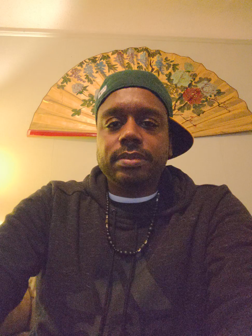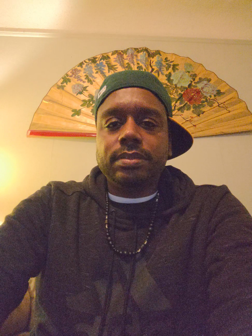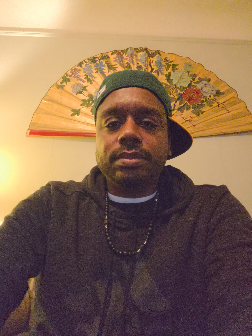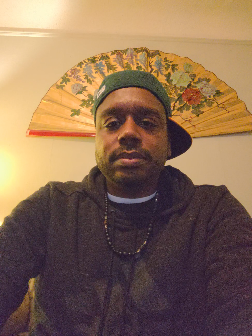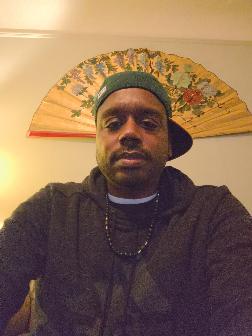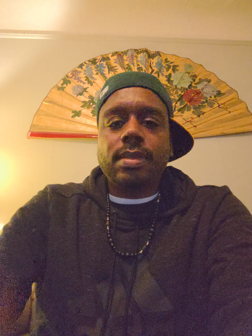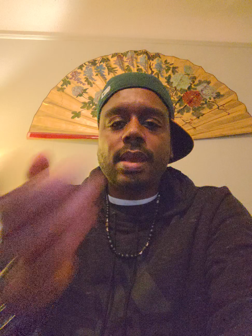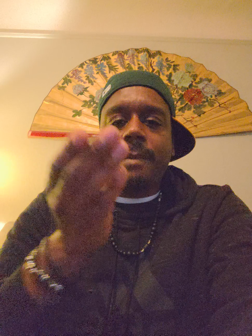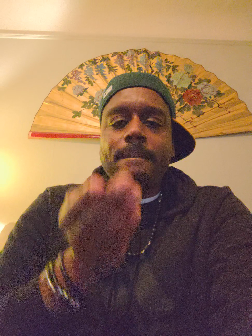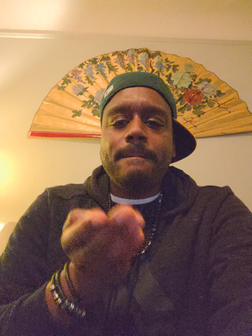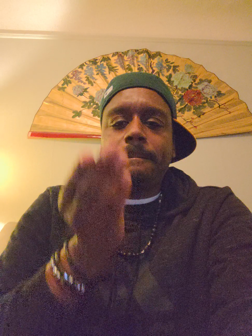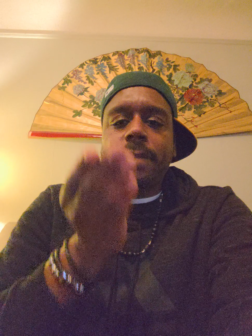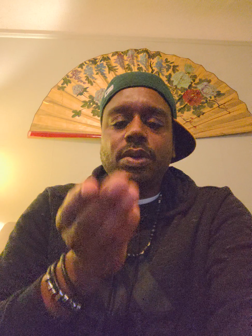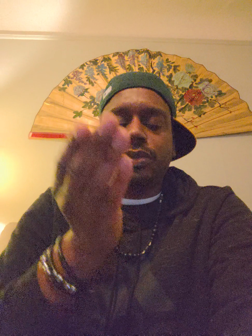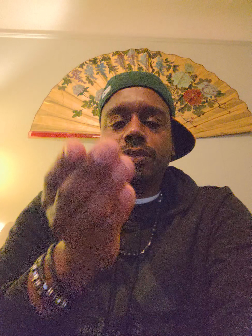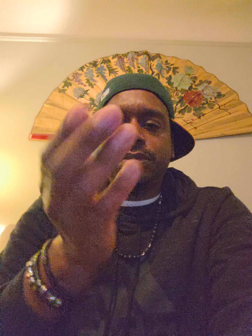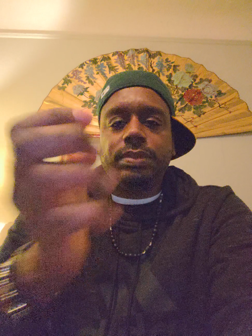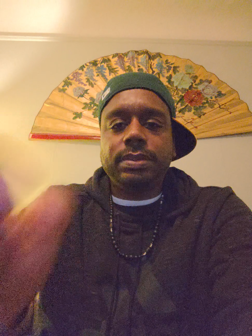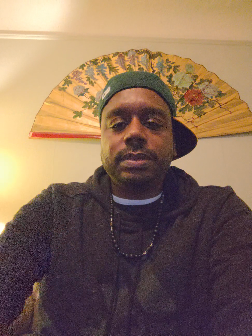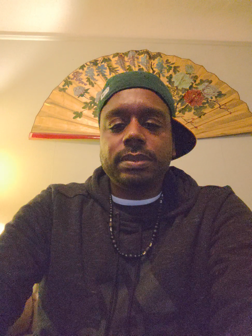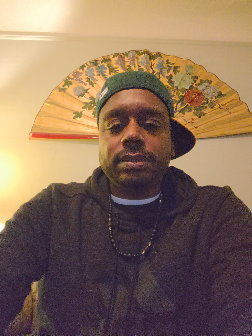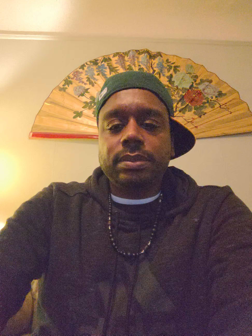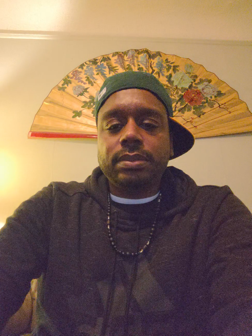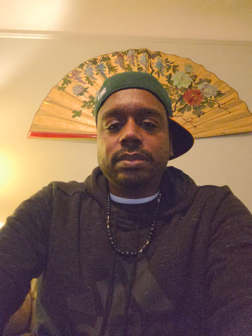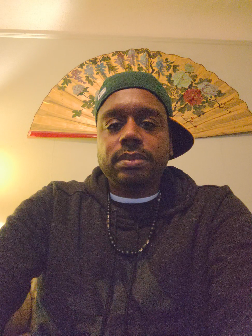boat